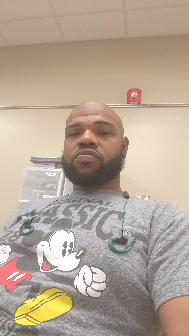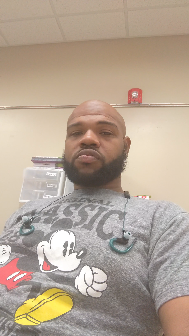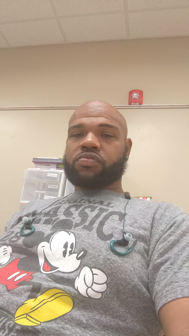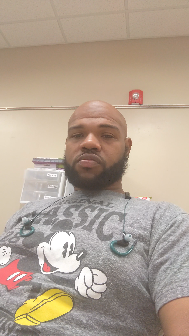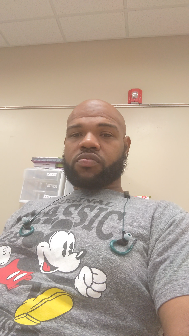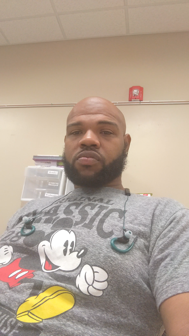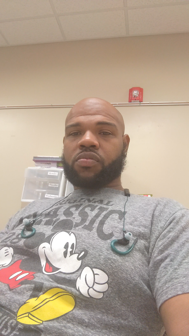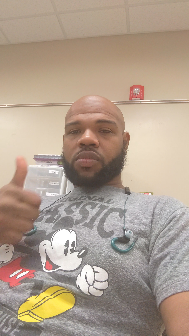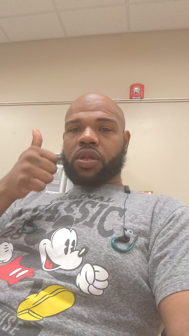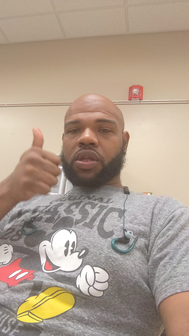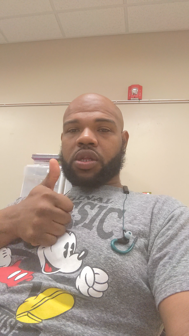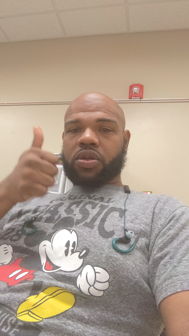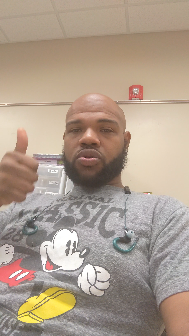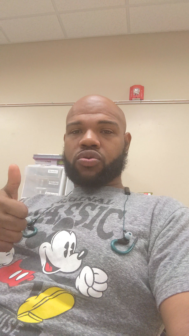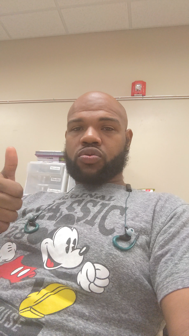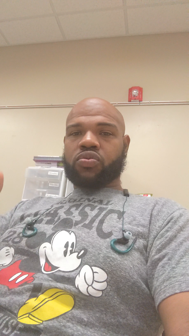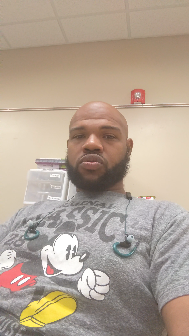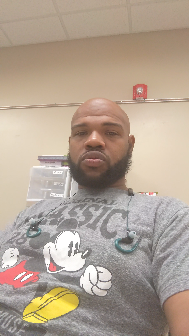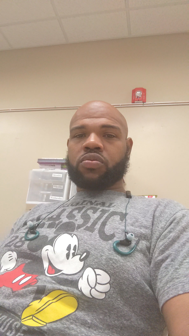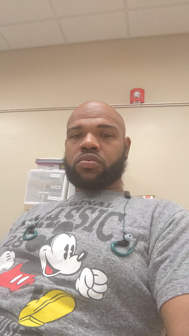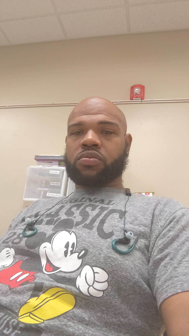each